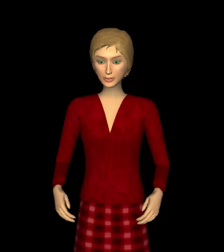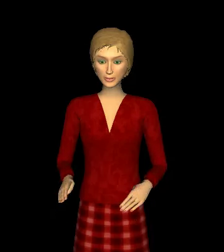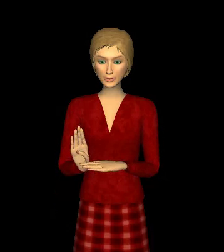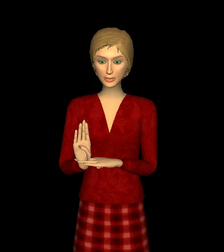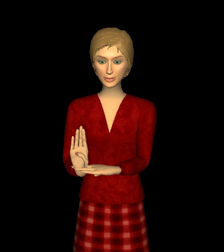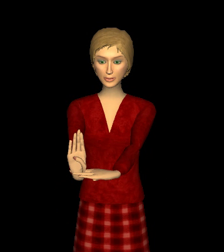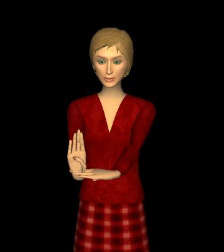يظهر